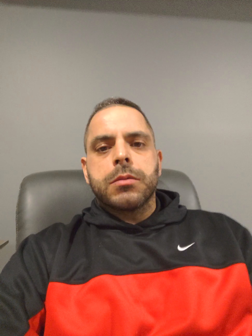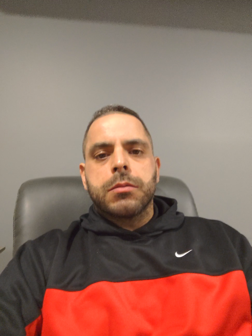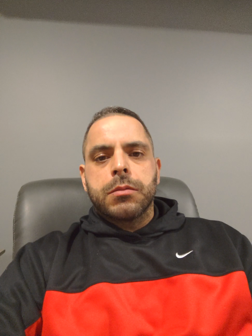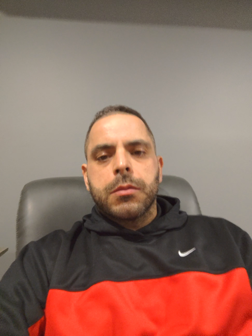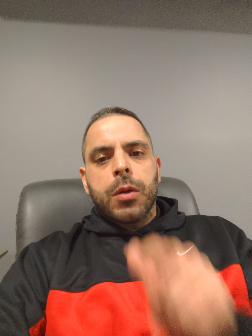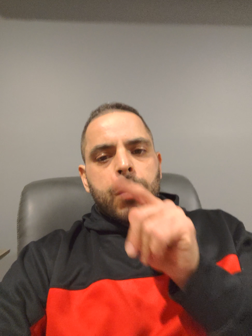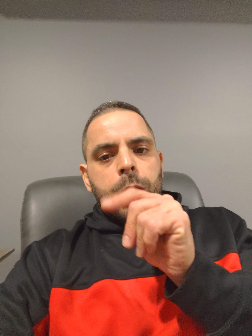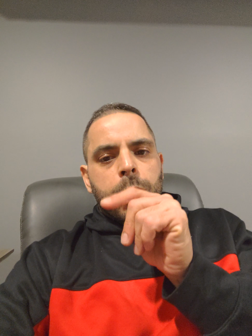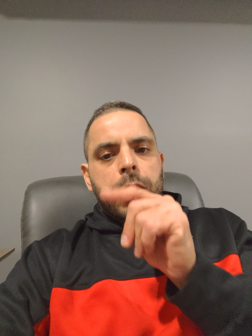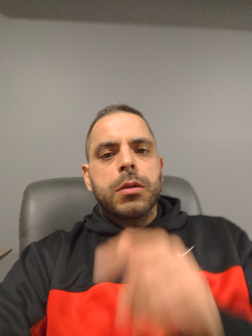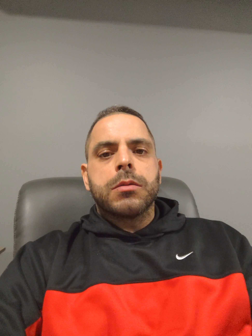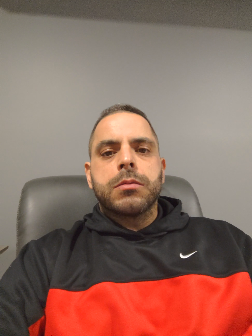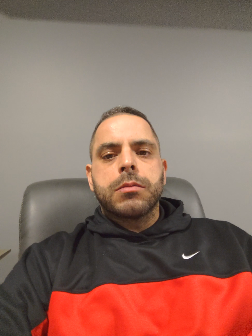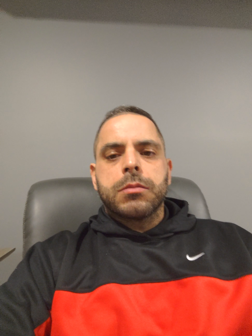who